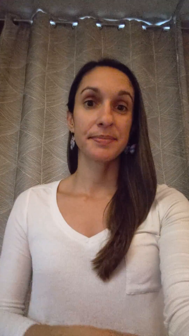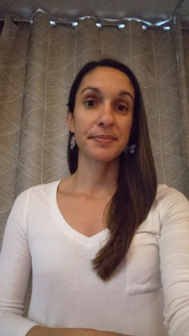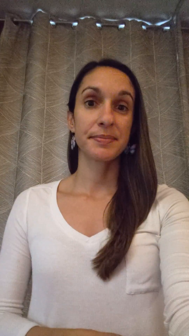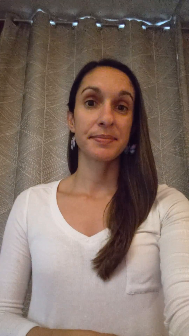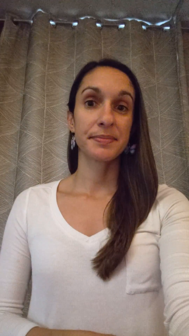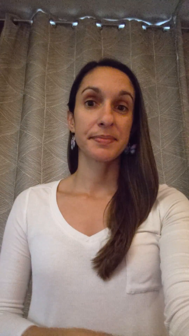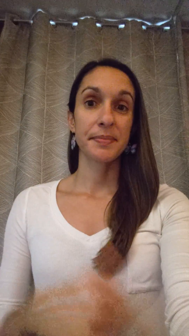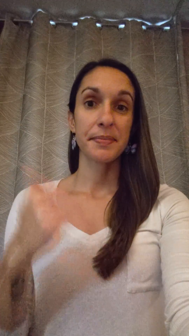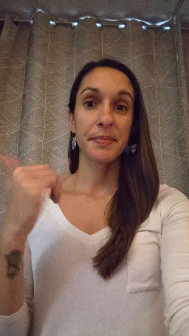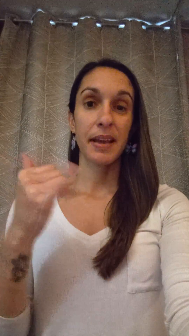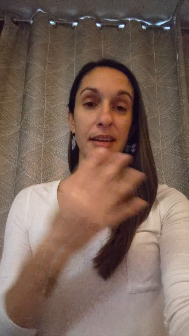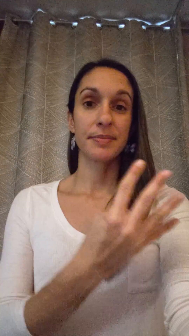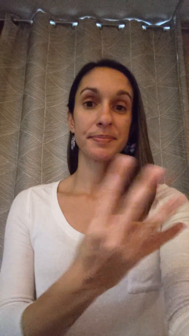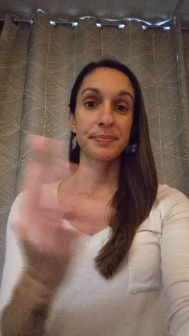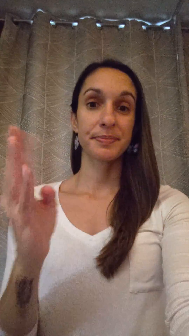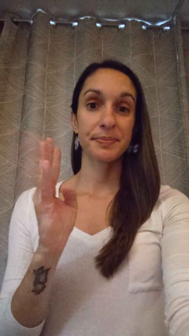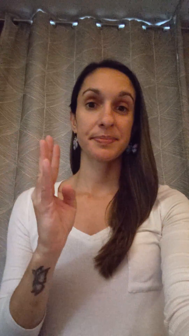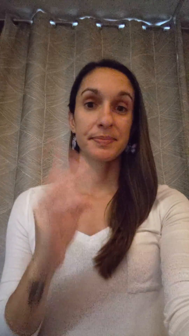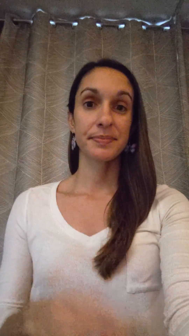playpen